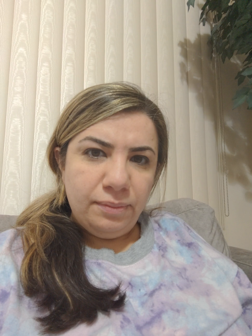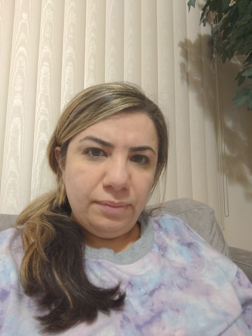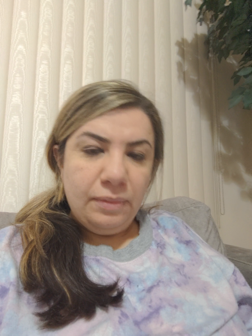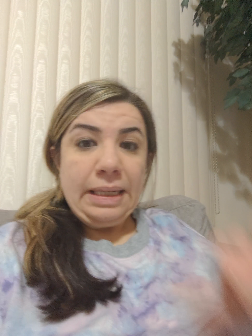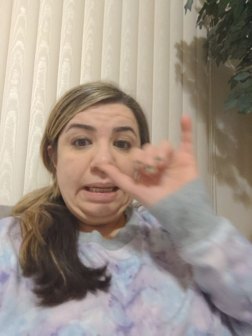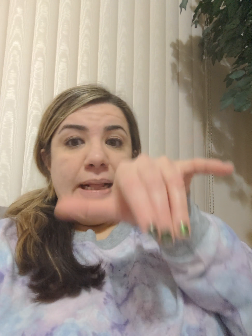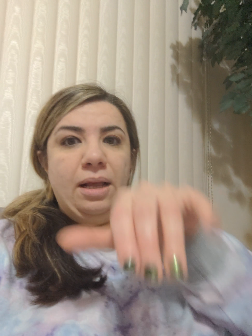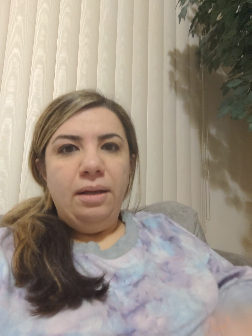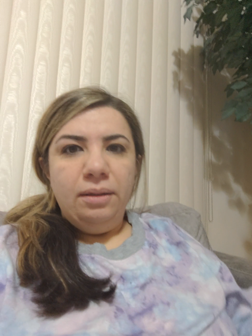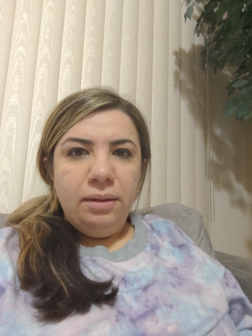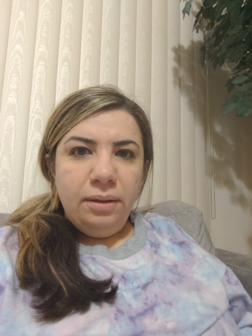that